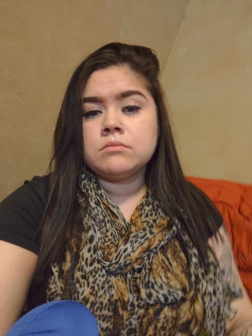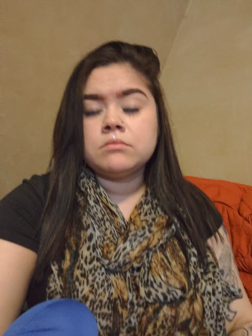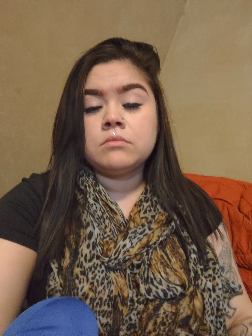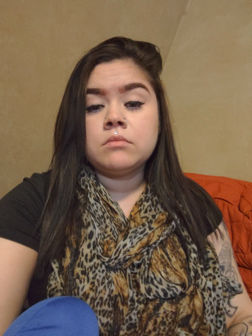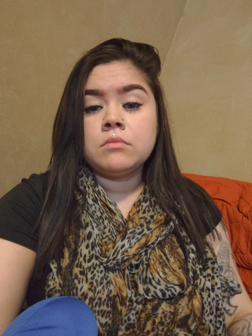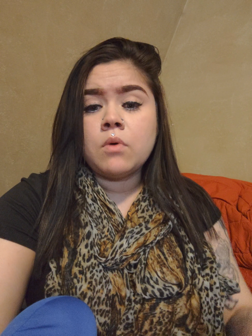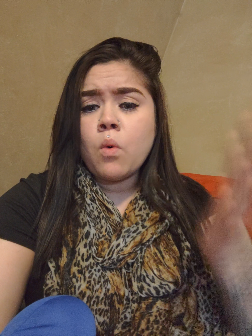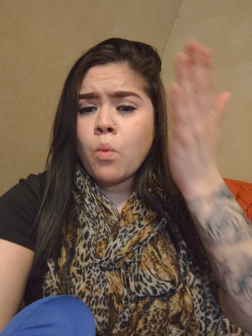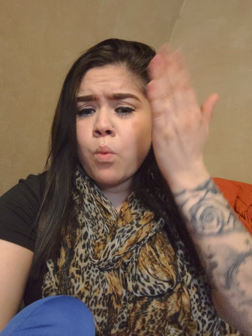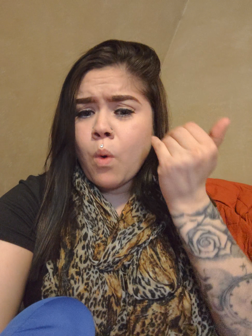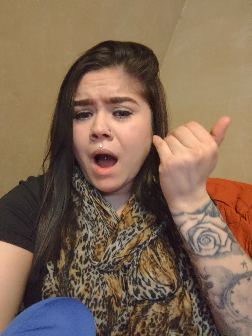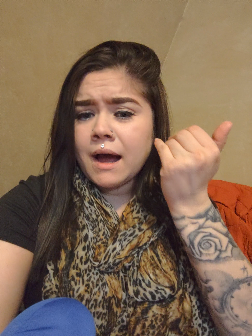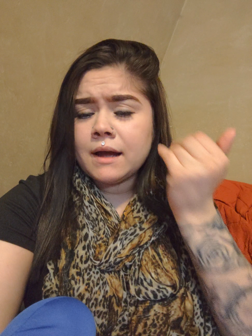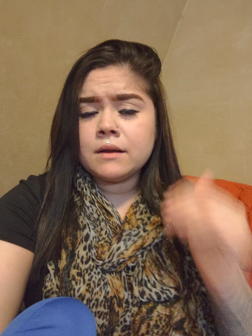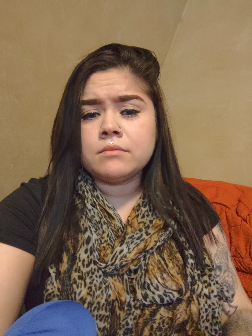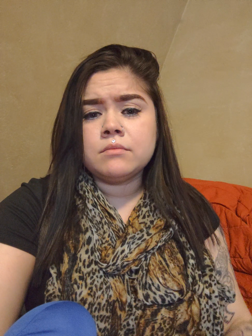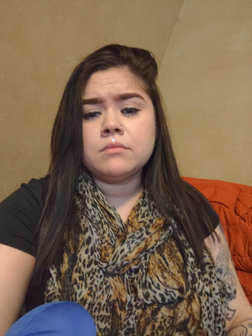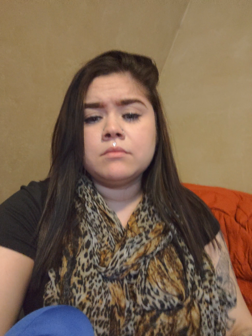why